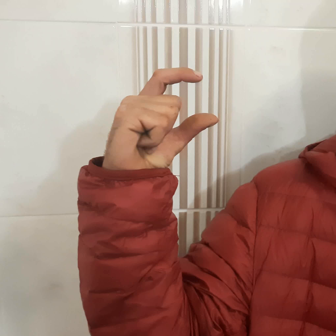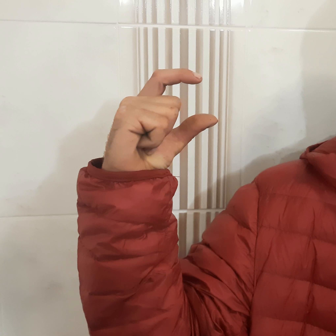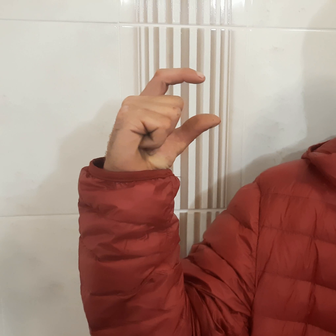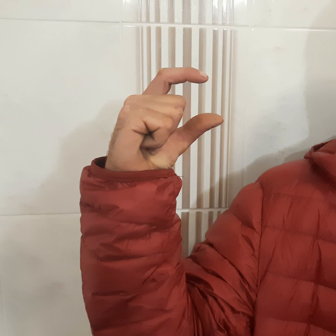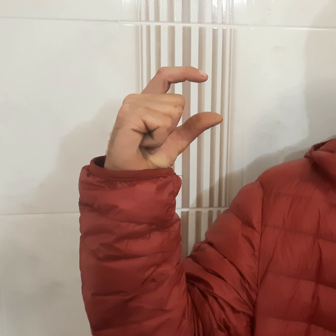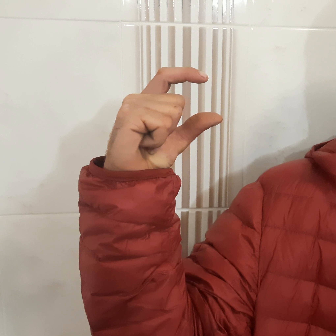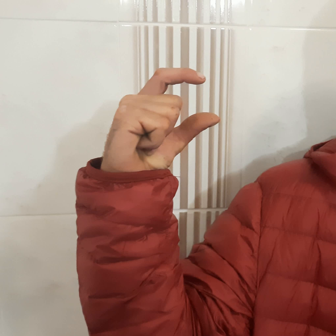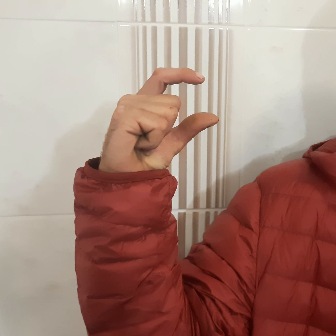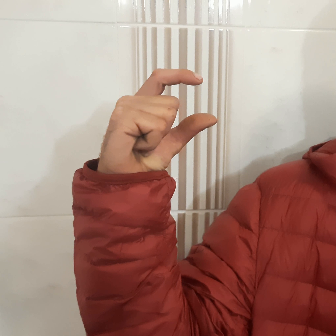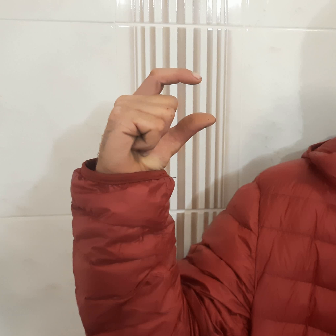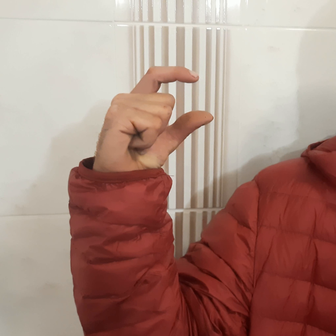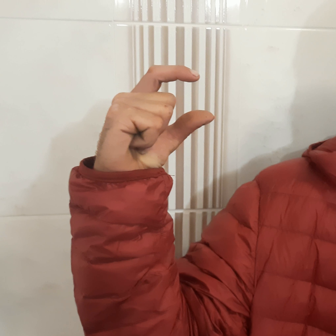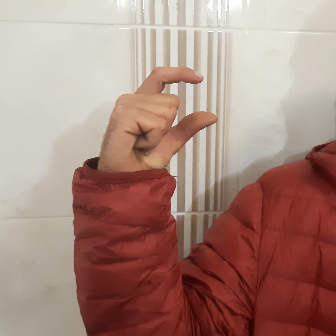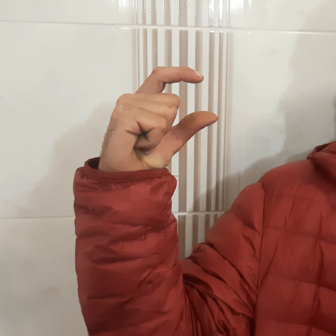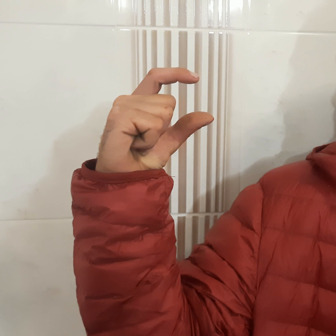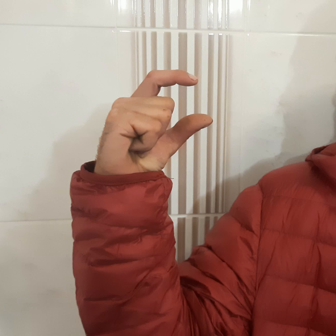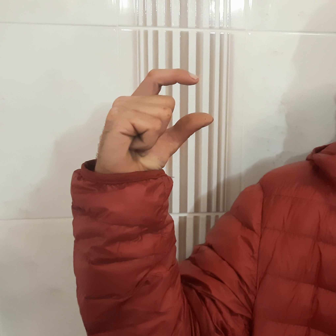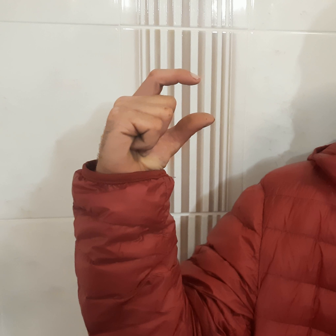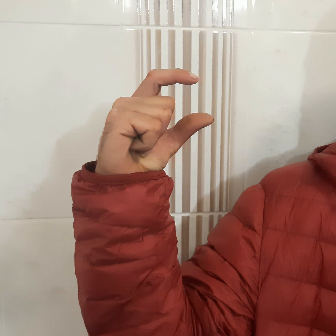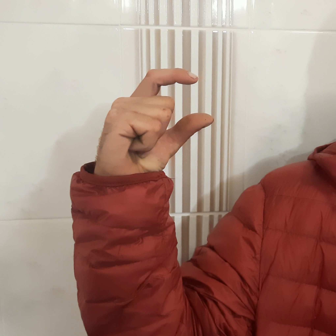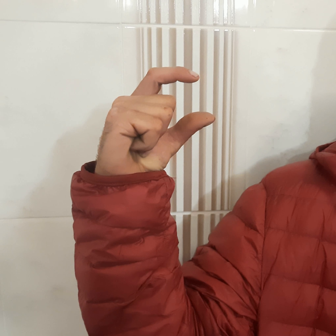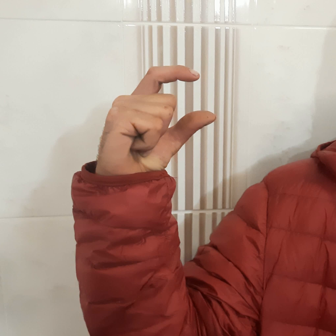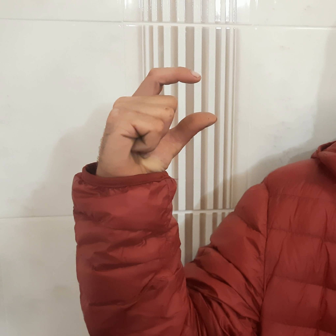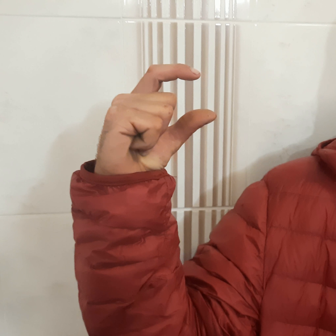Є